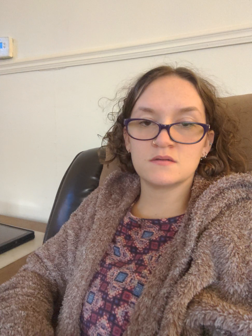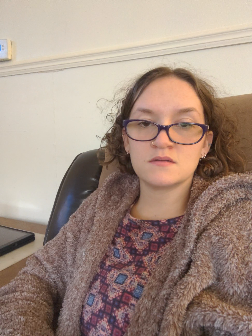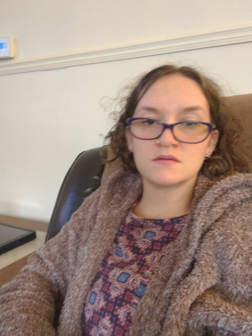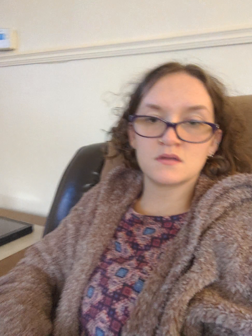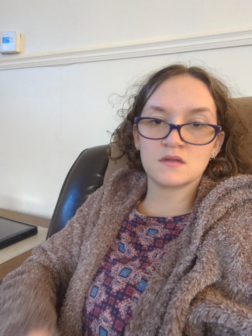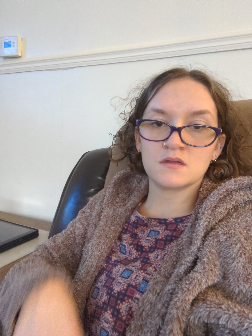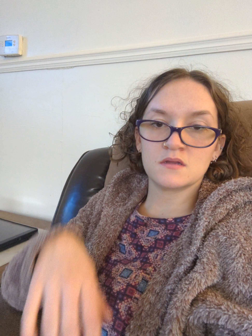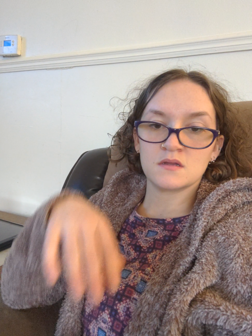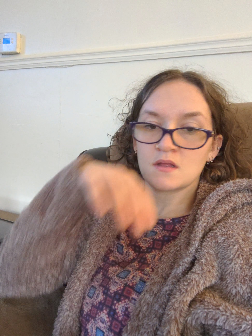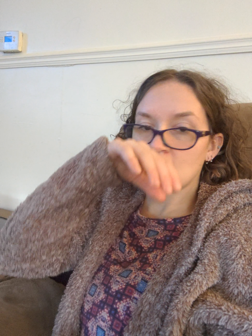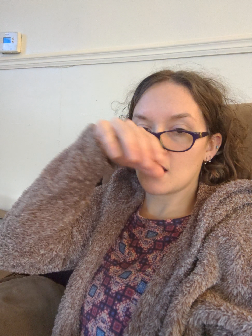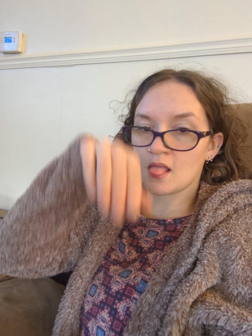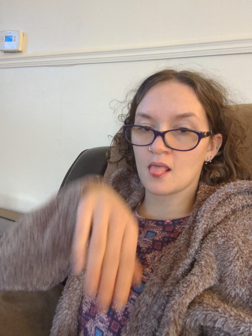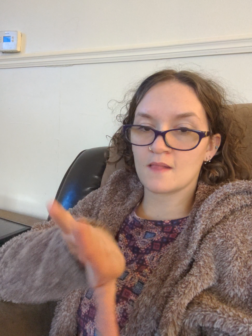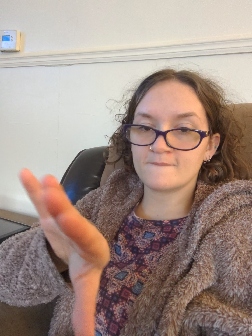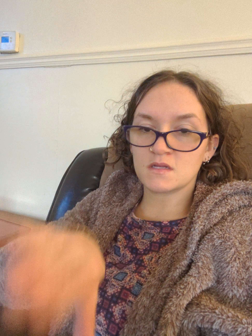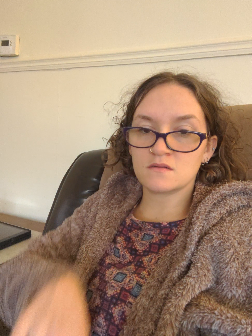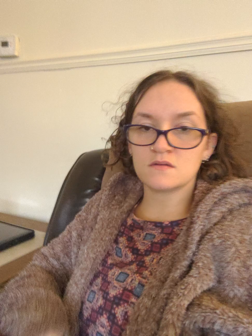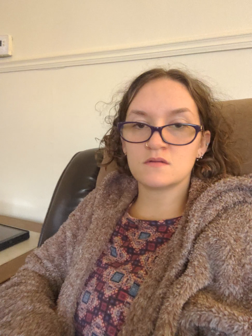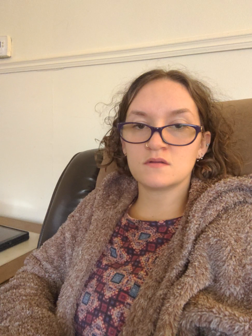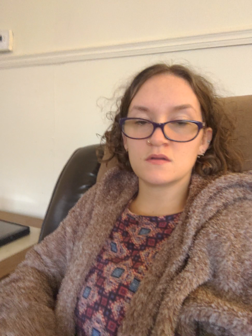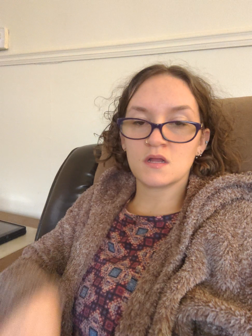elephant